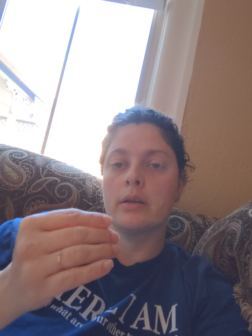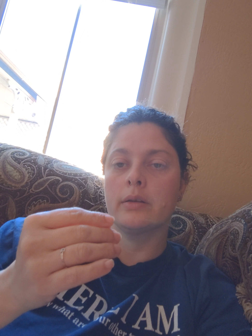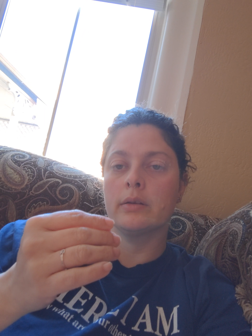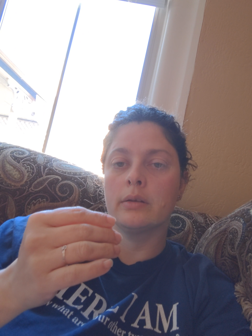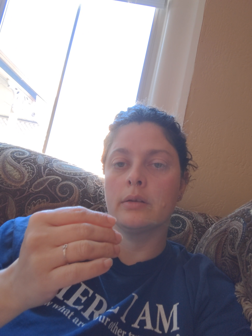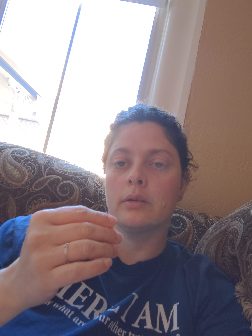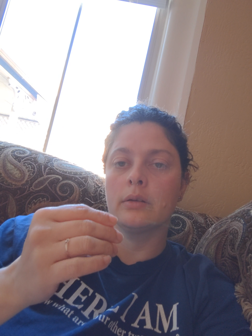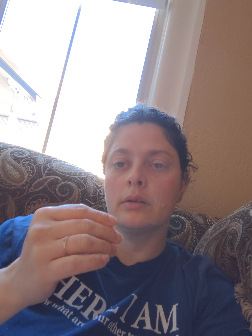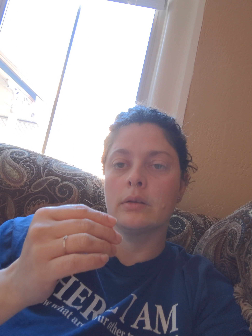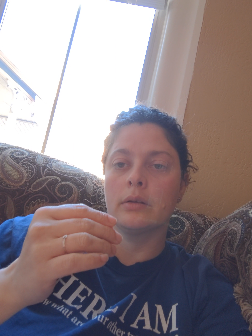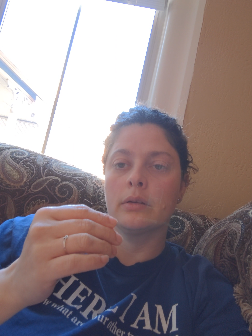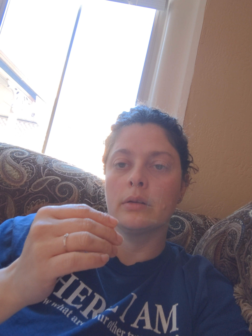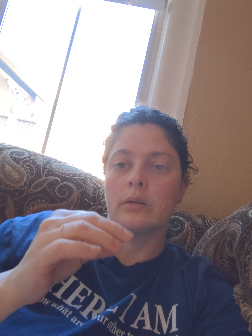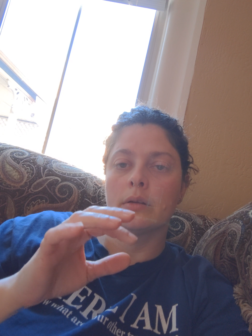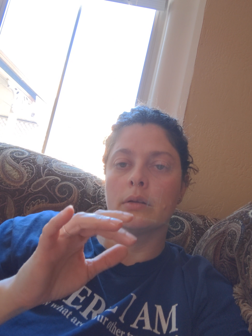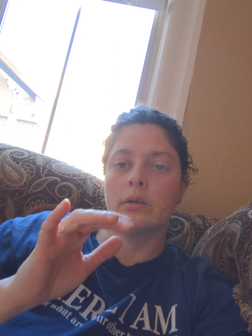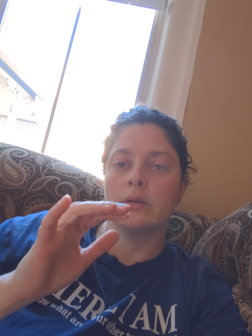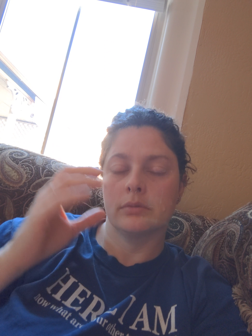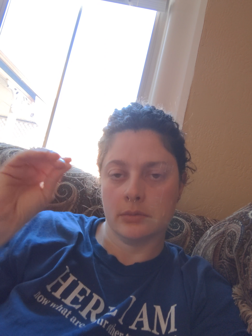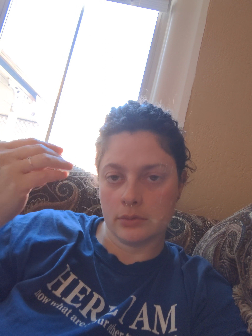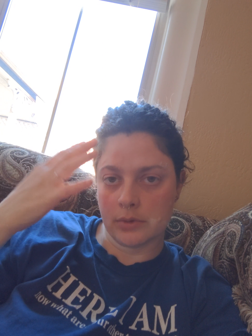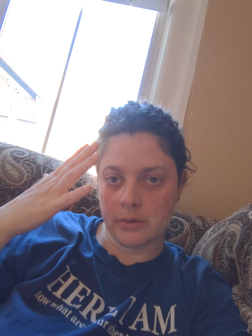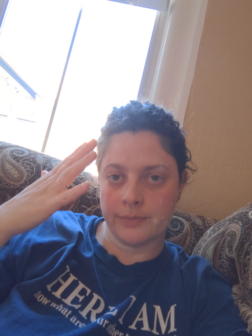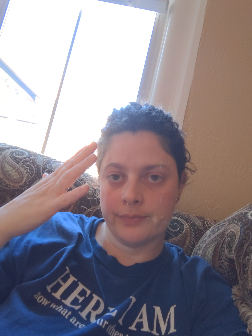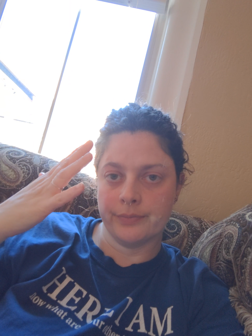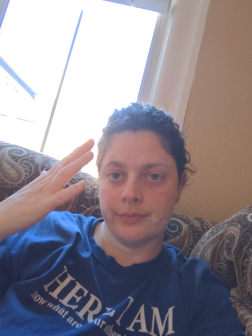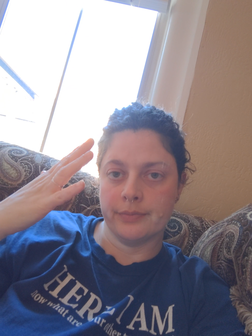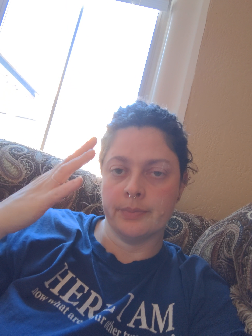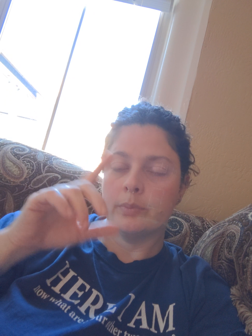sun